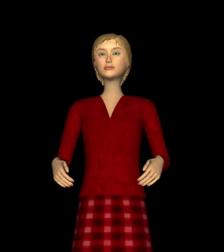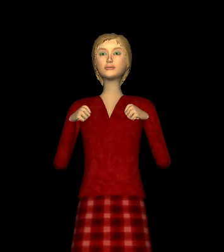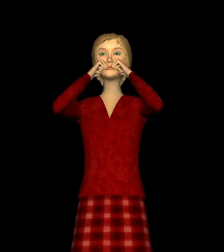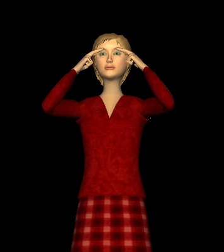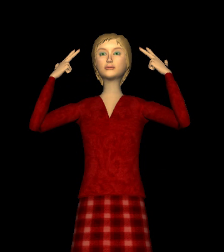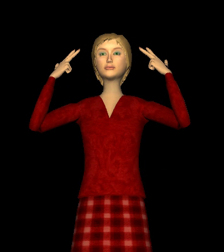قط